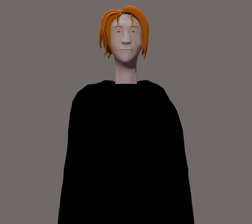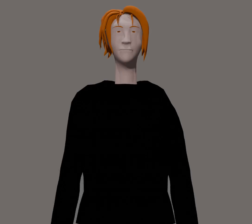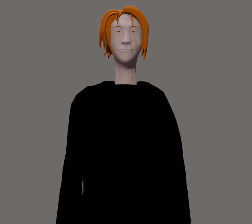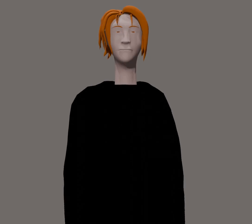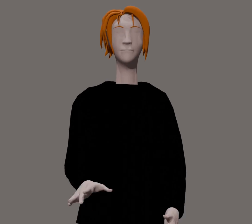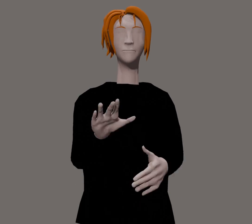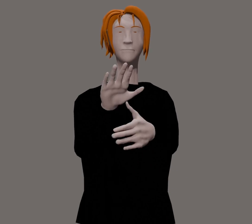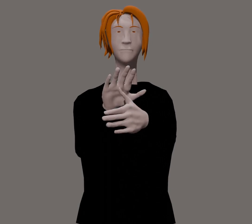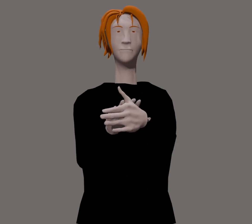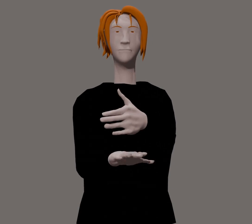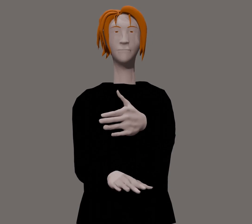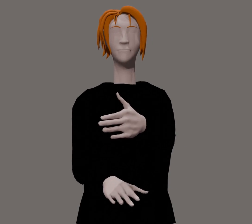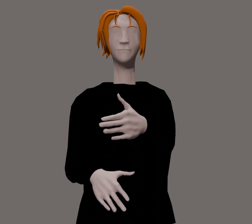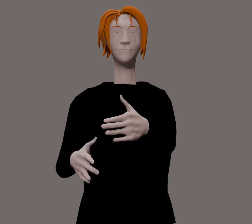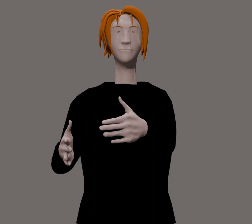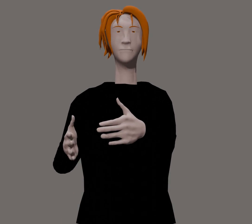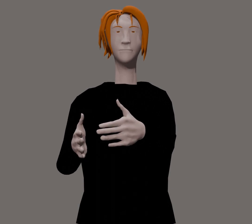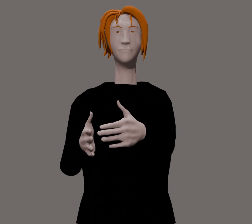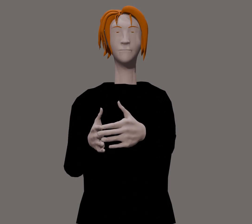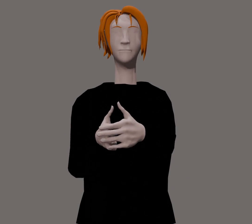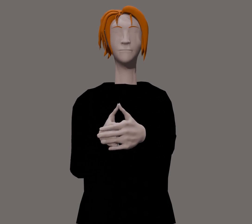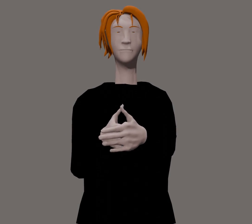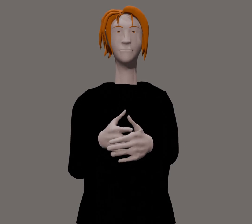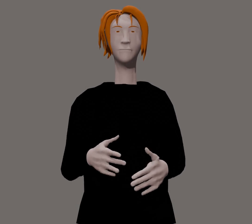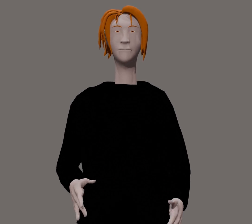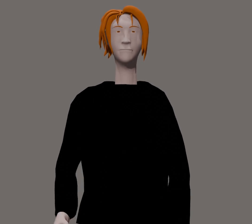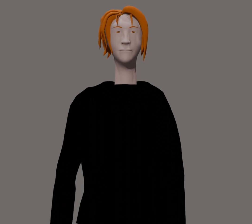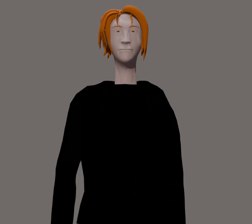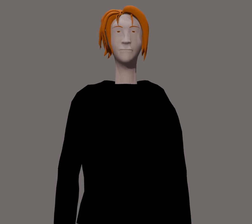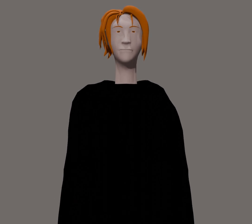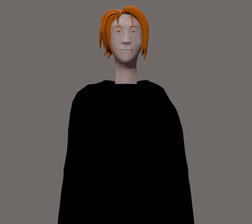Chart